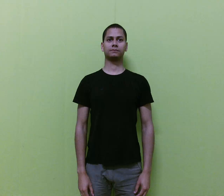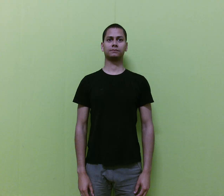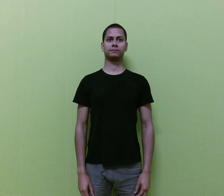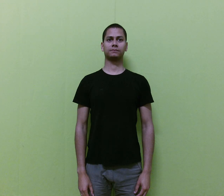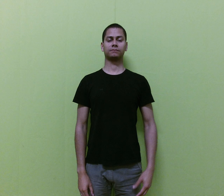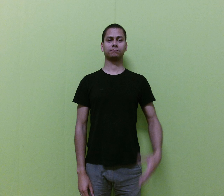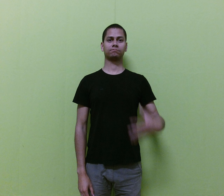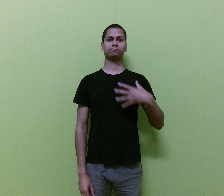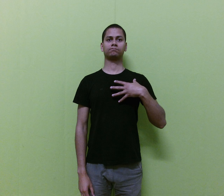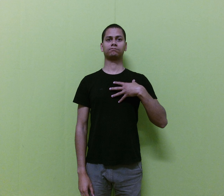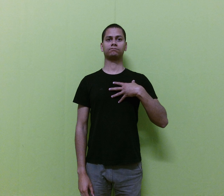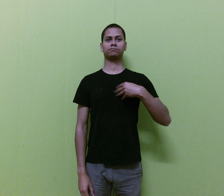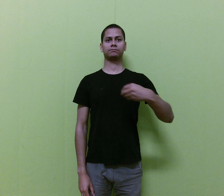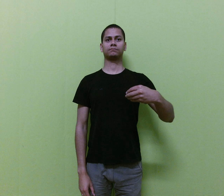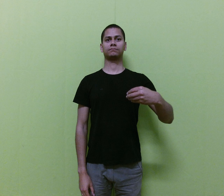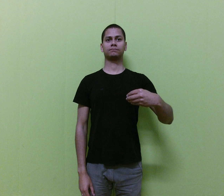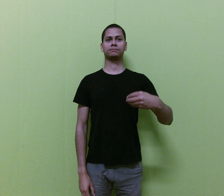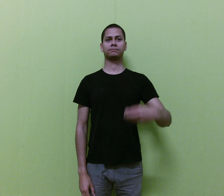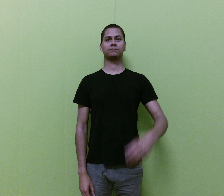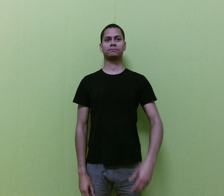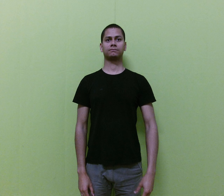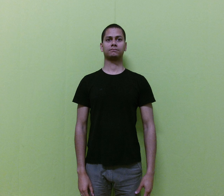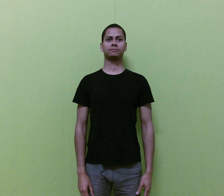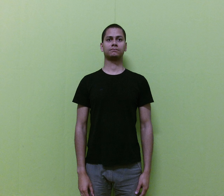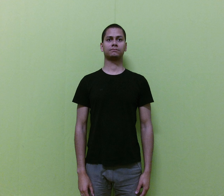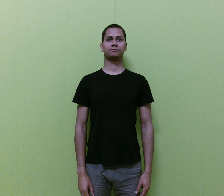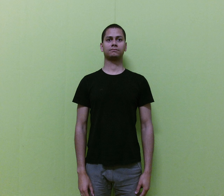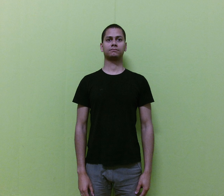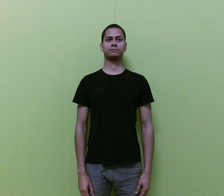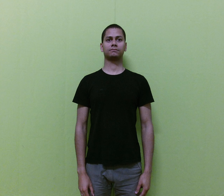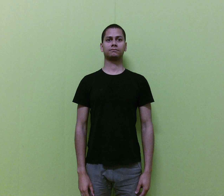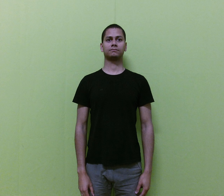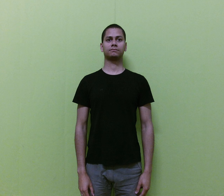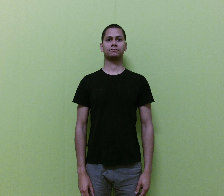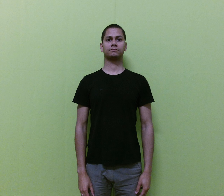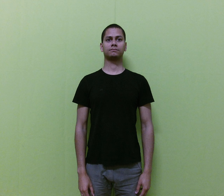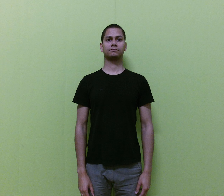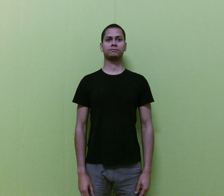filho